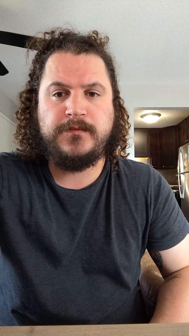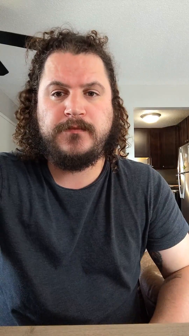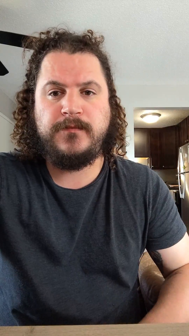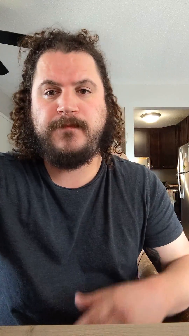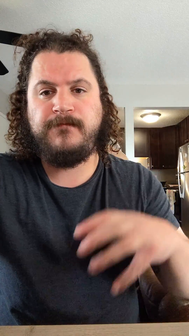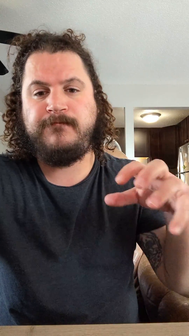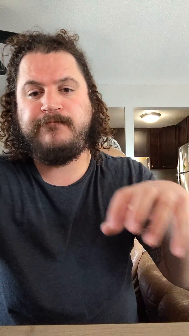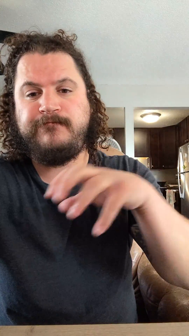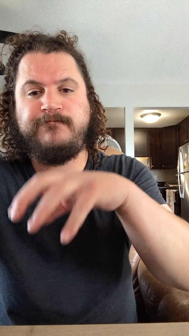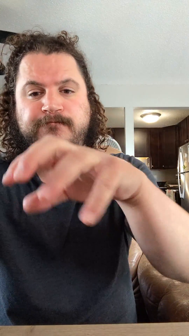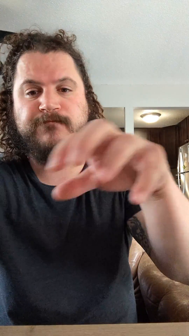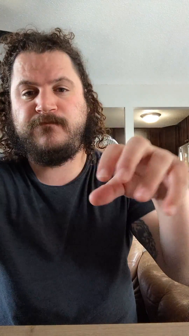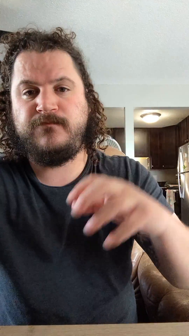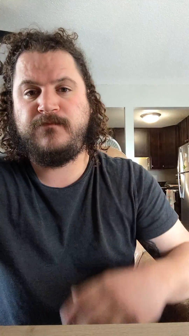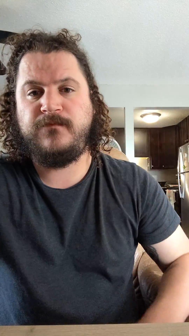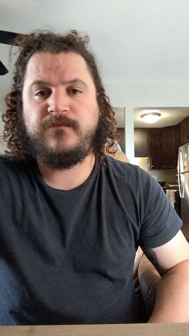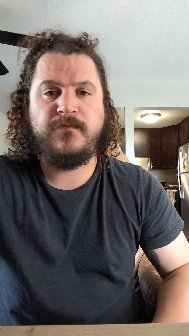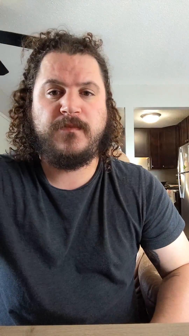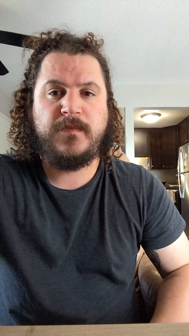block